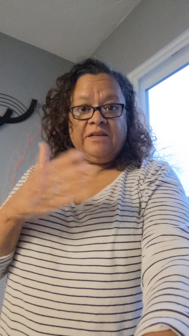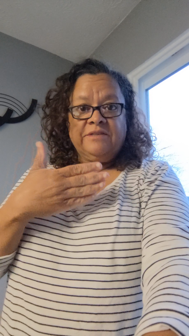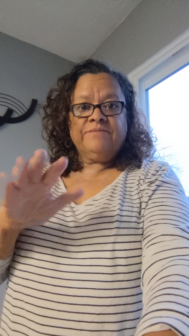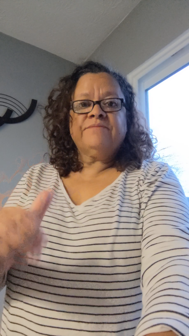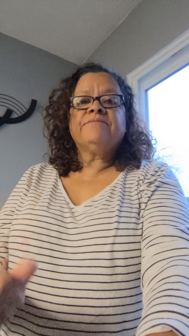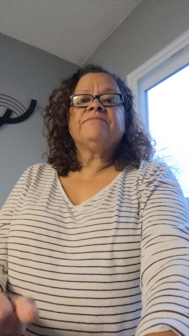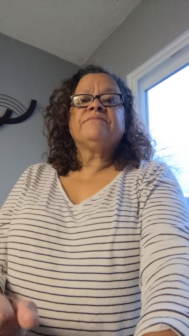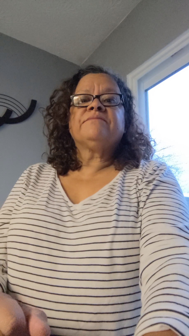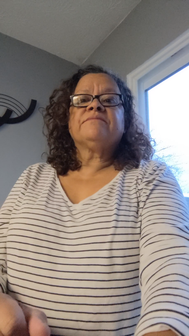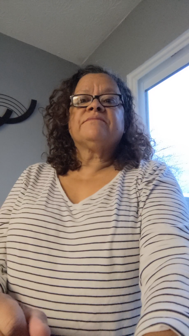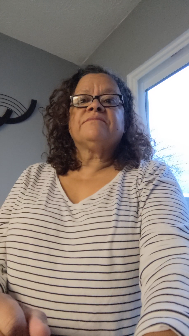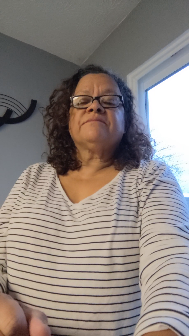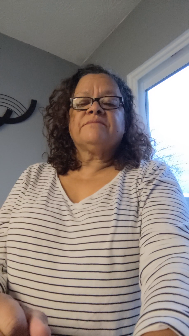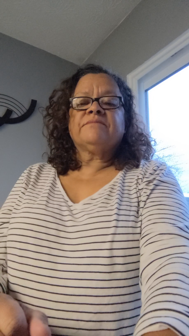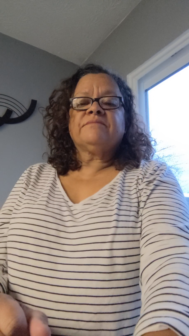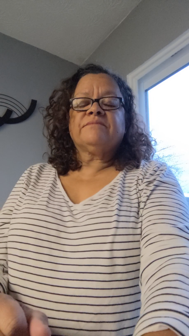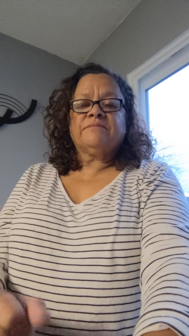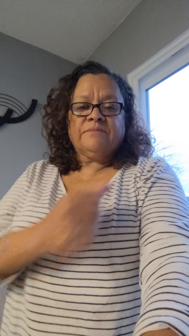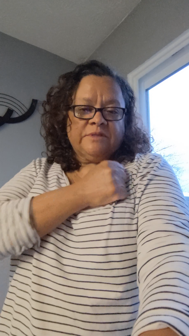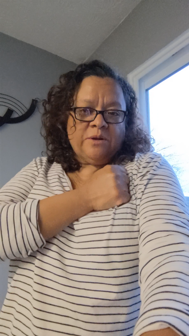hug